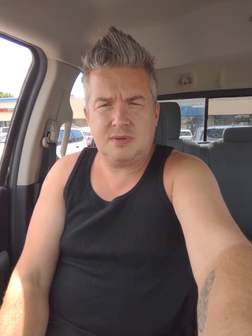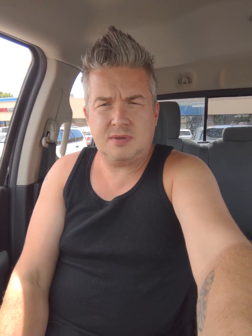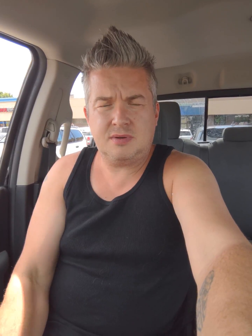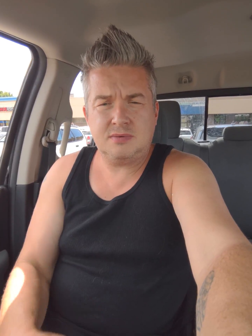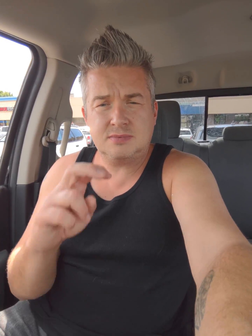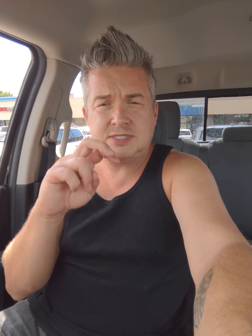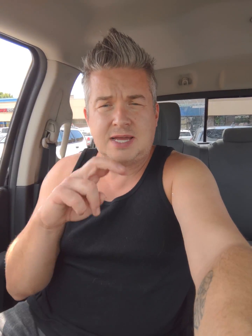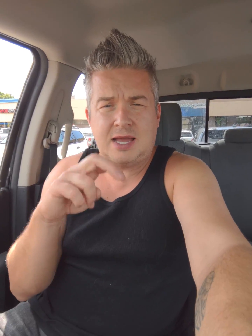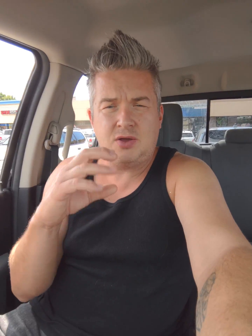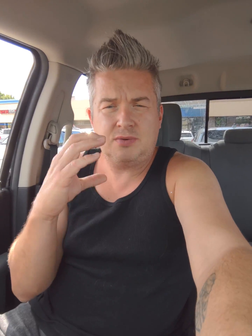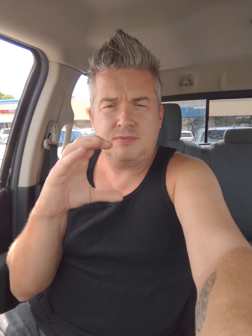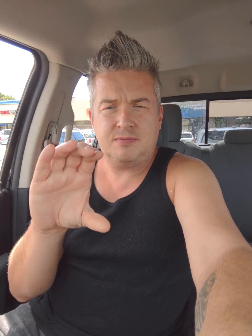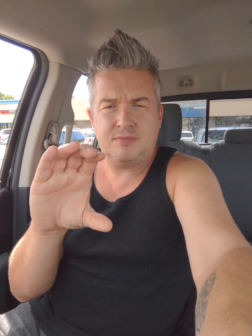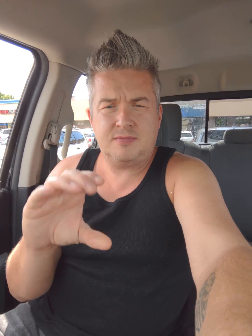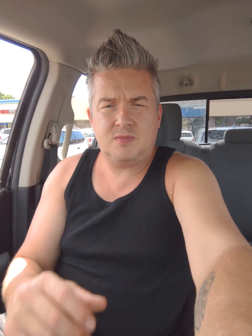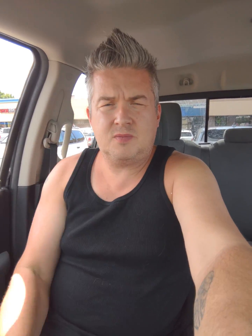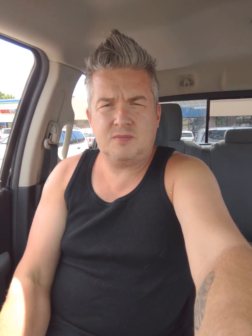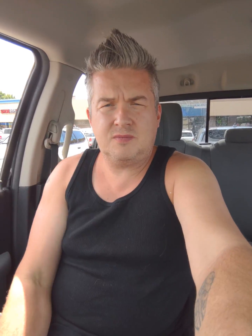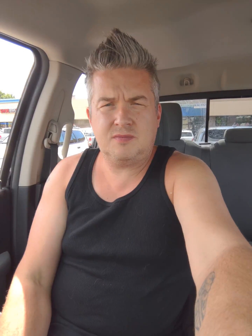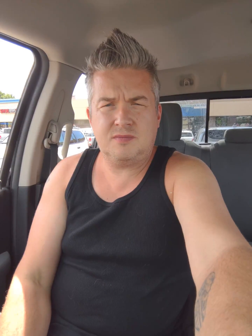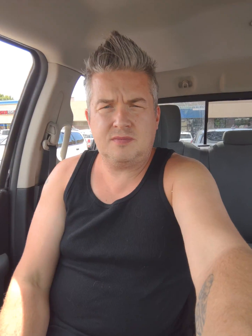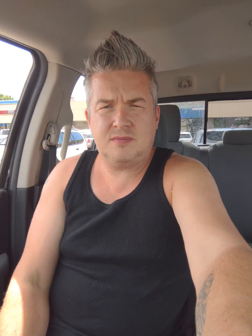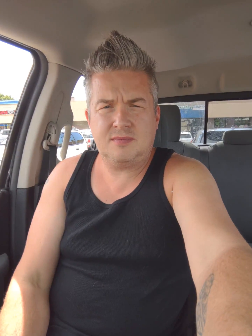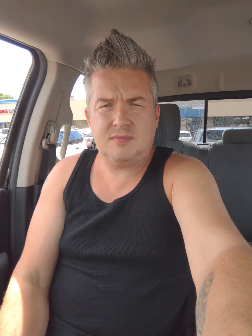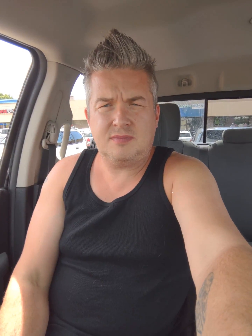potato chip